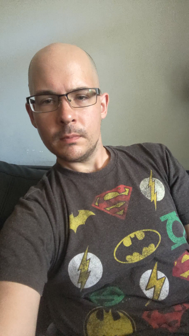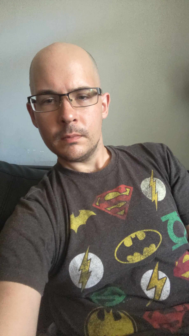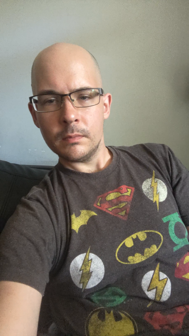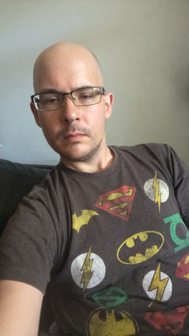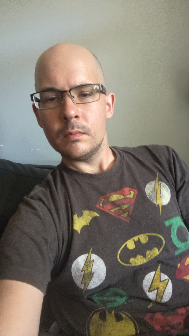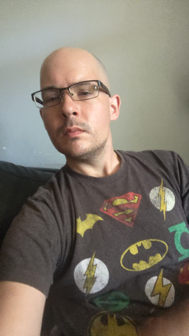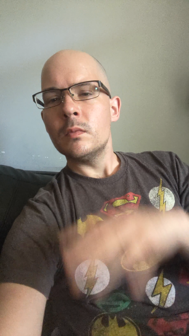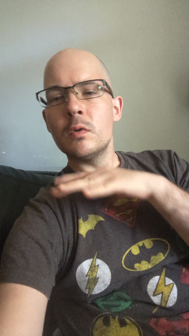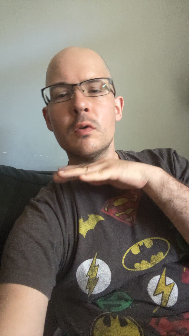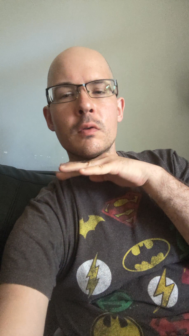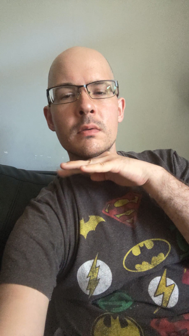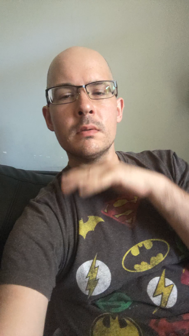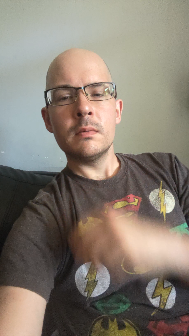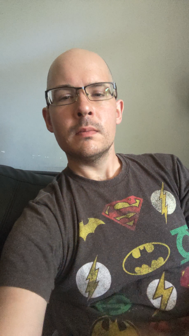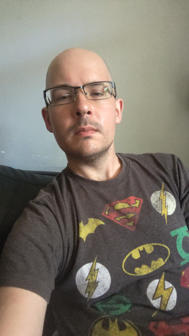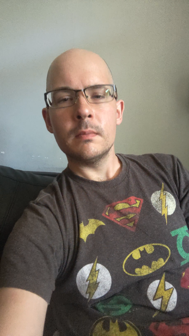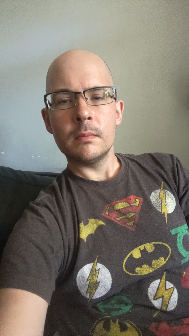naughty